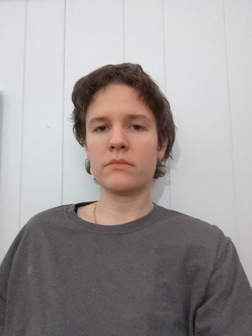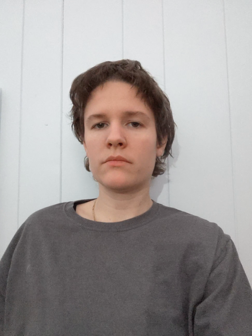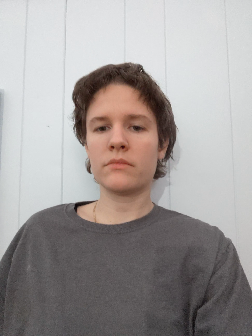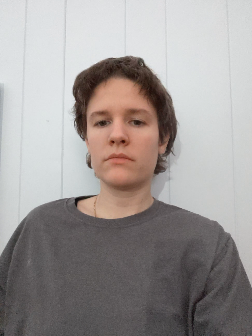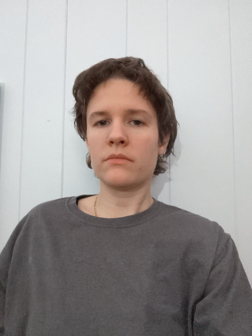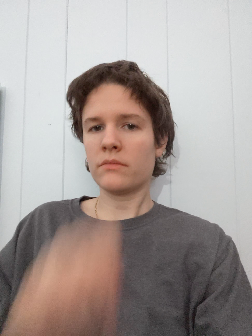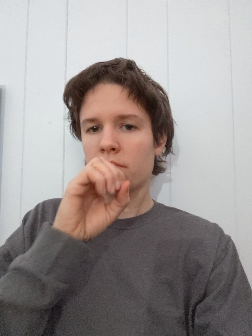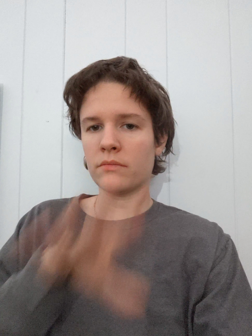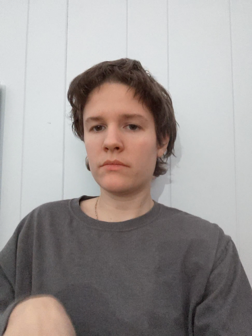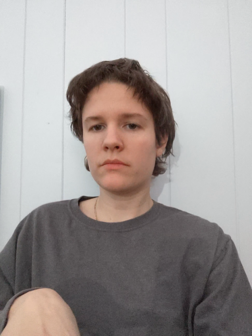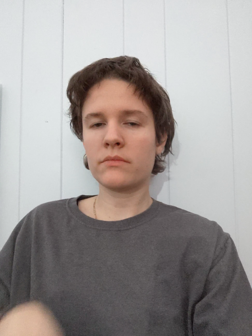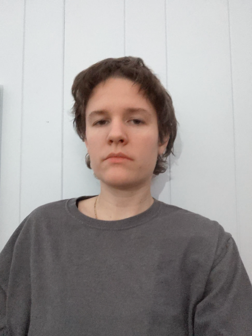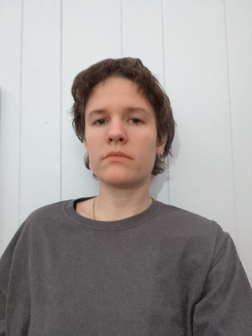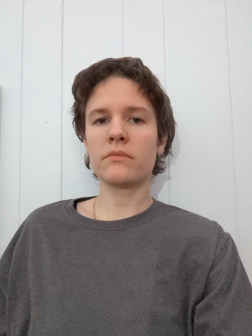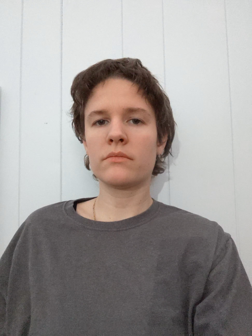blow